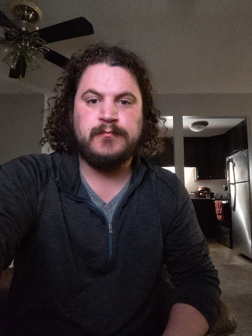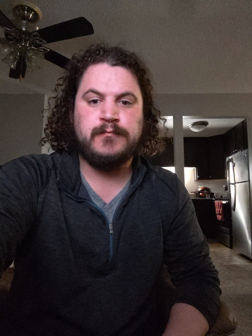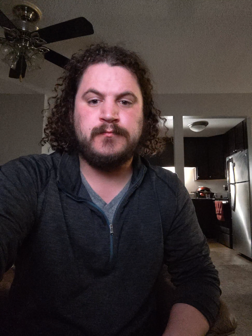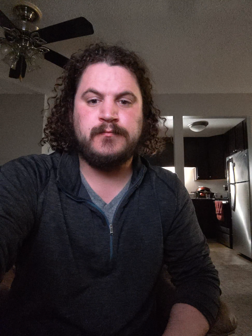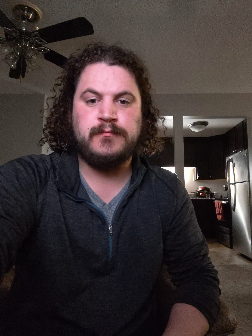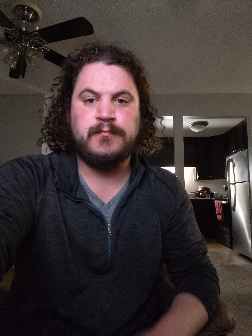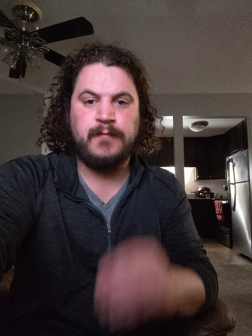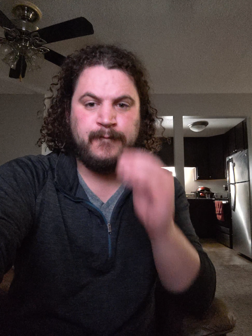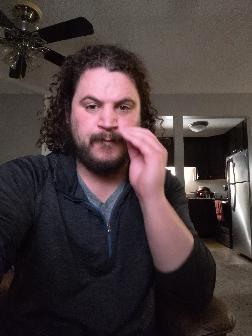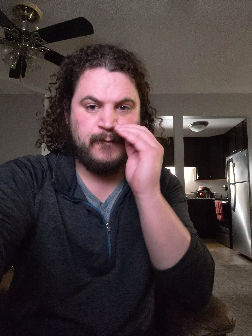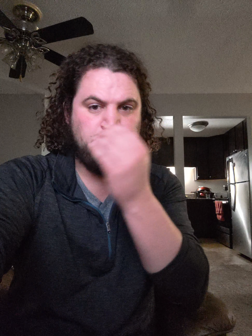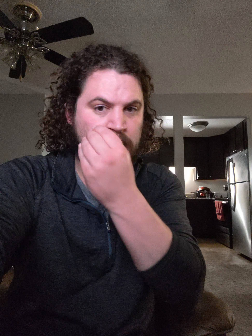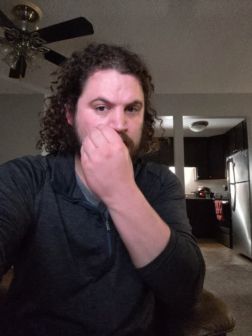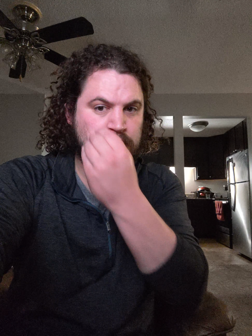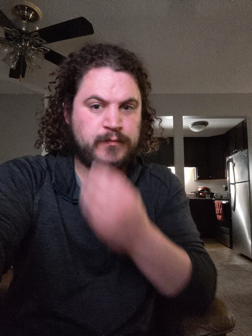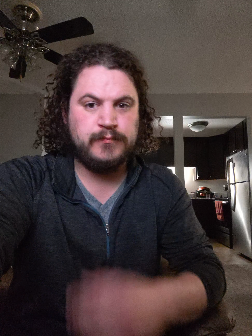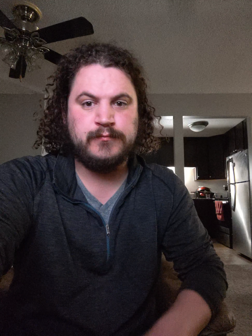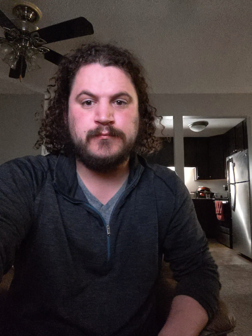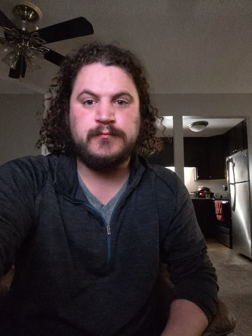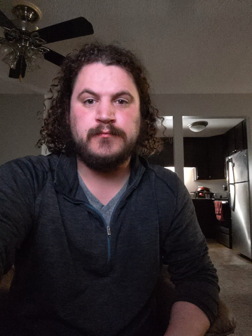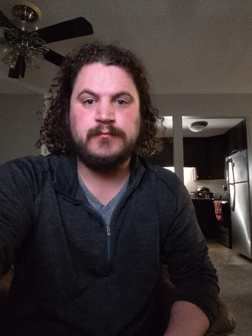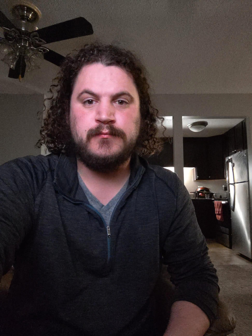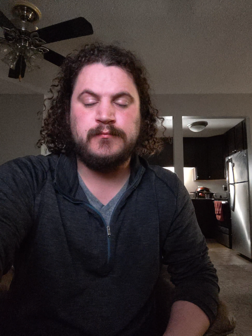flower